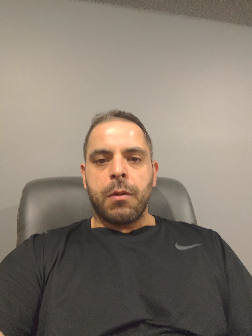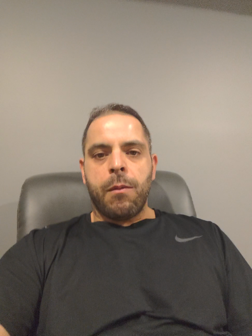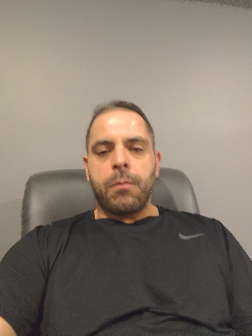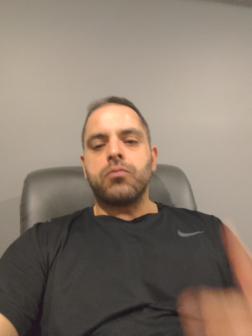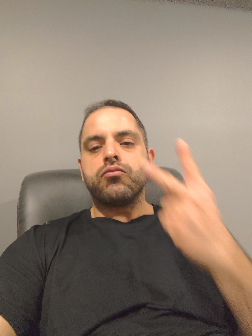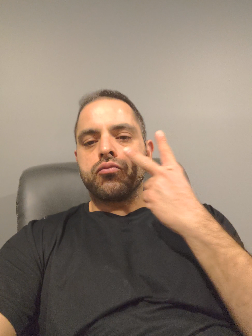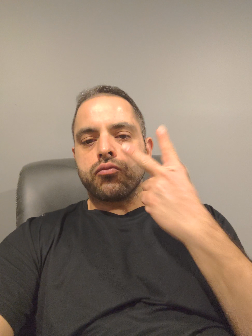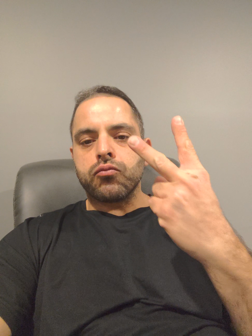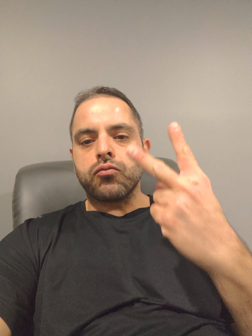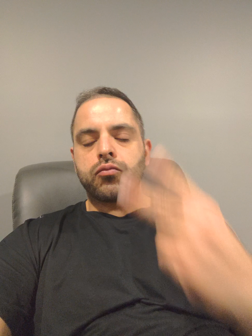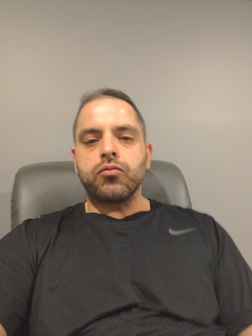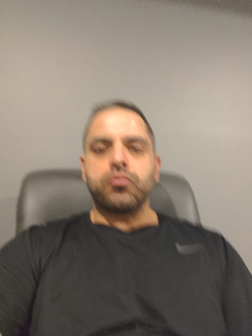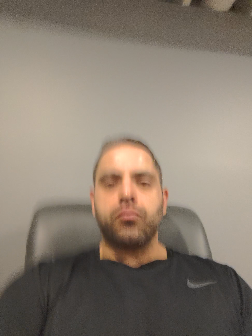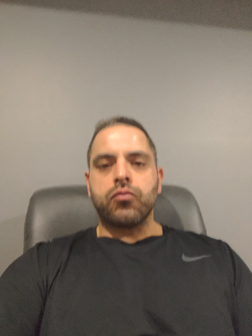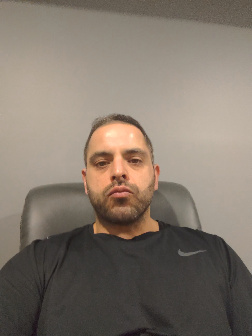see